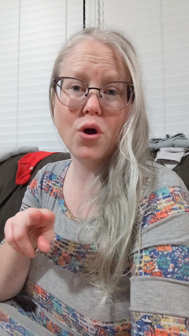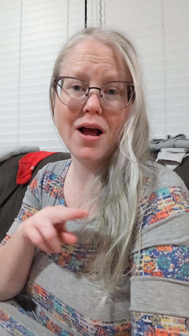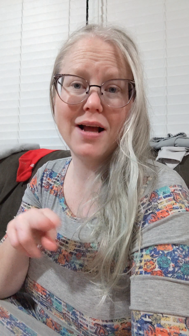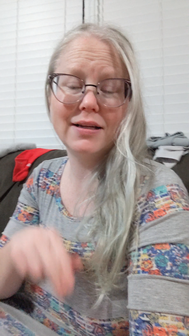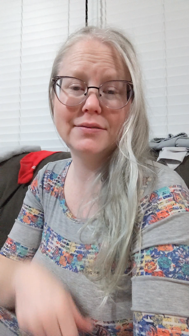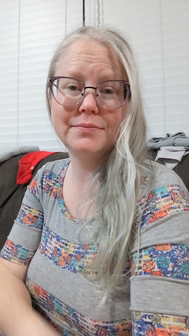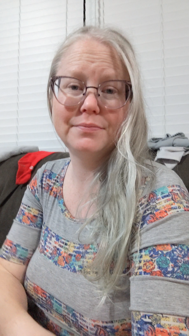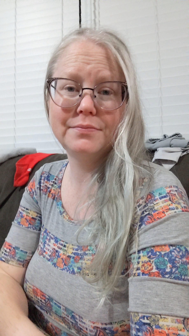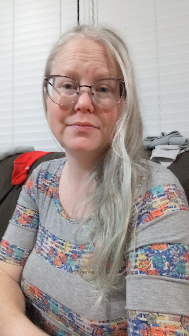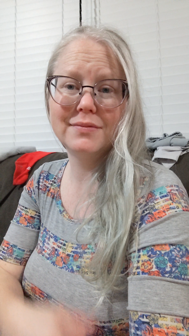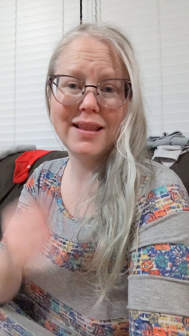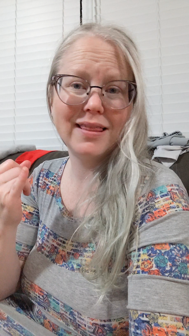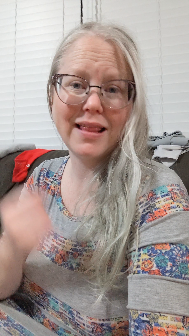last